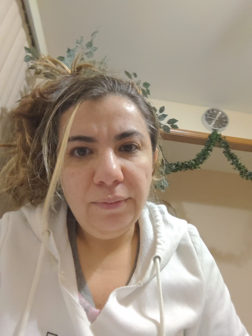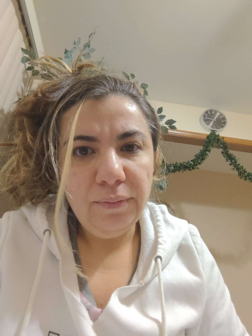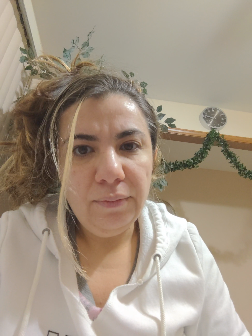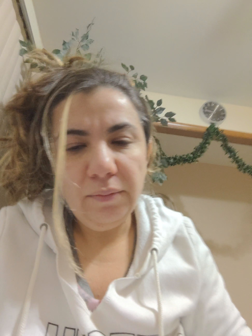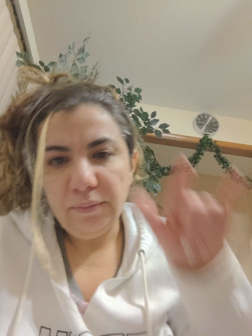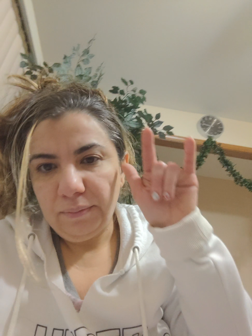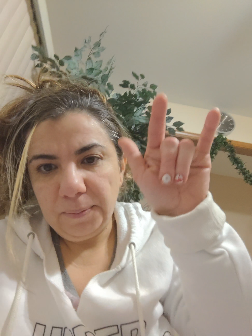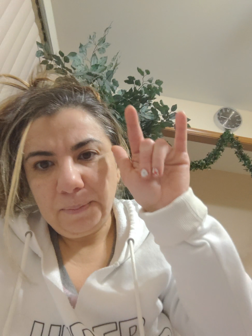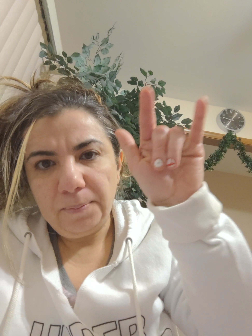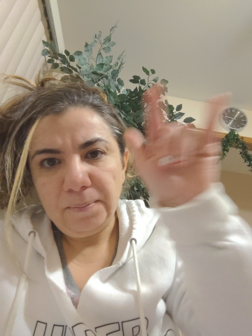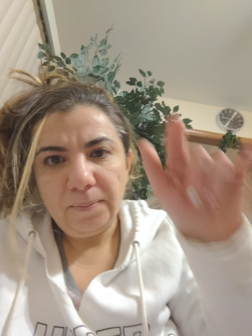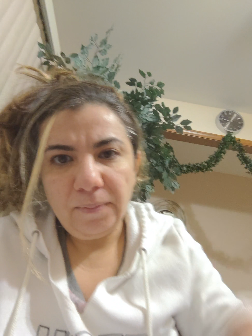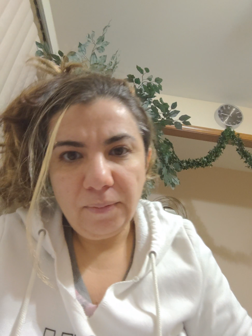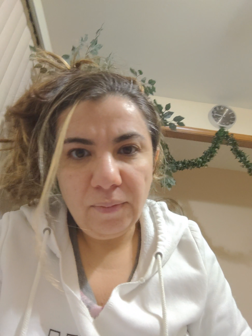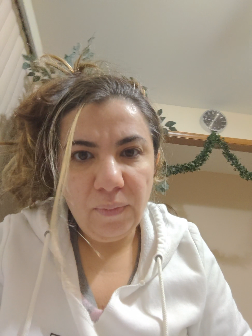airplane